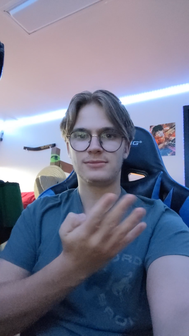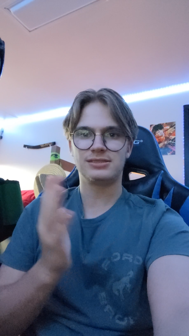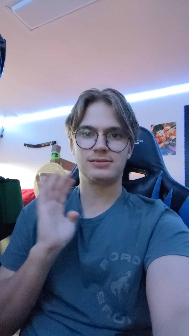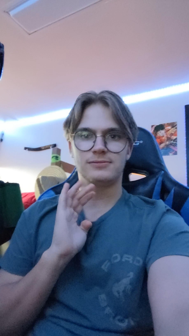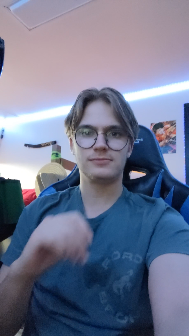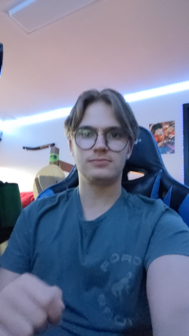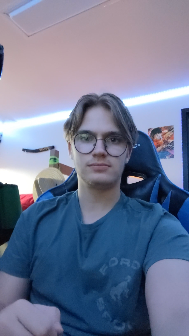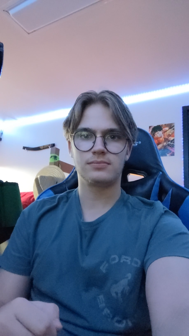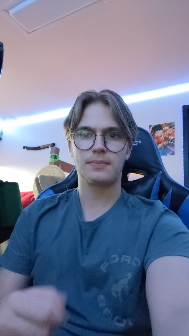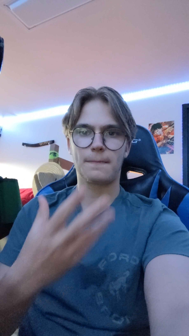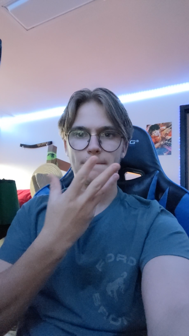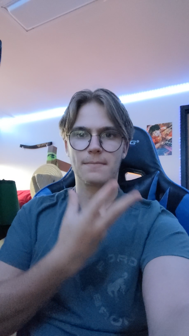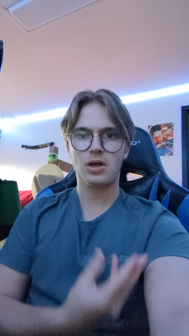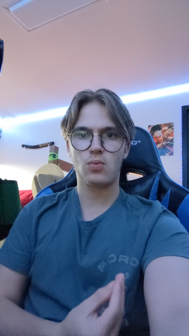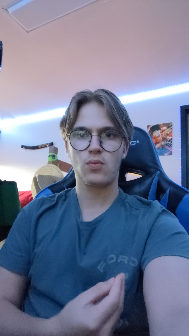poor